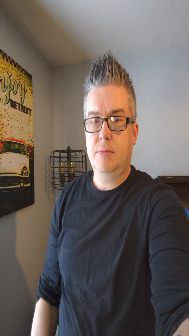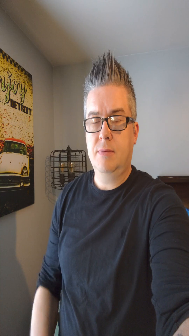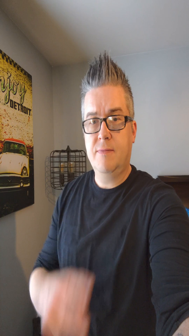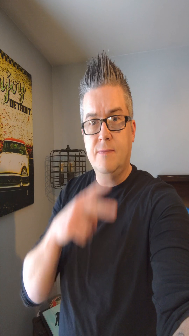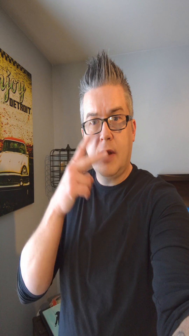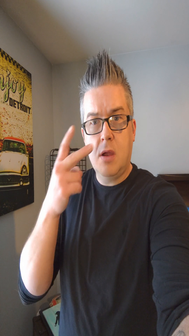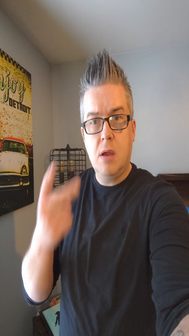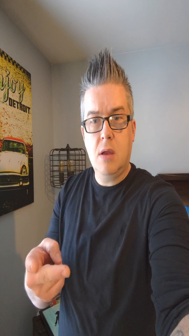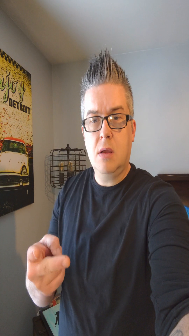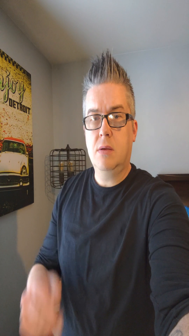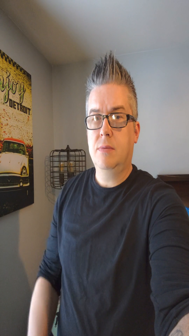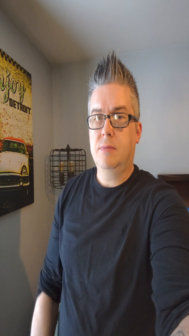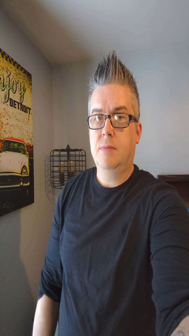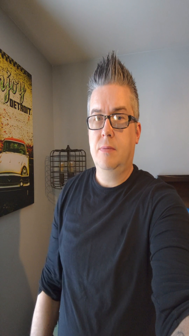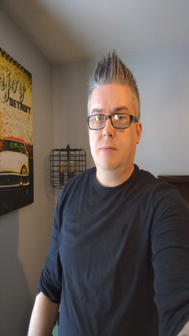fall